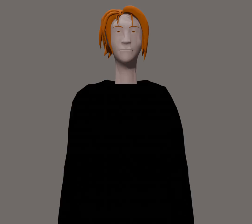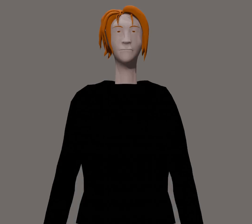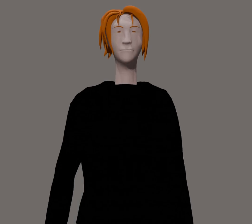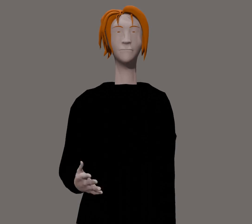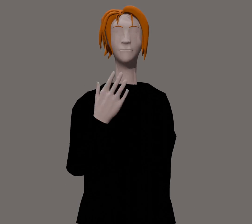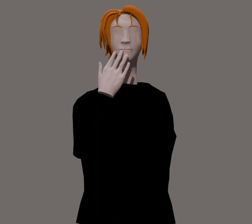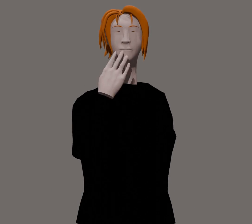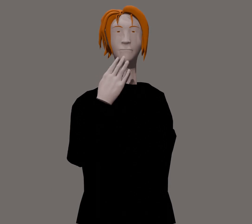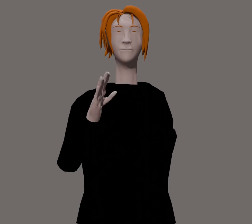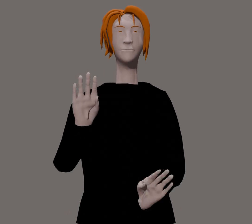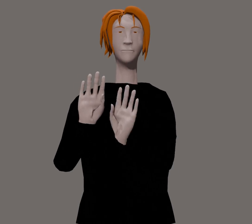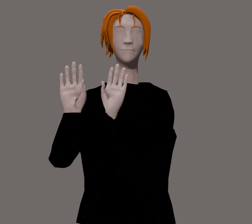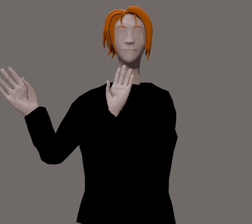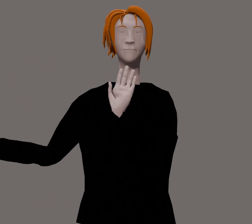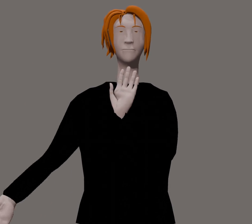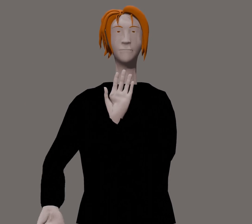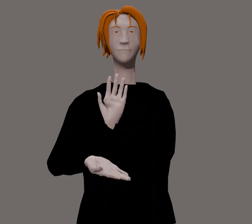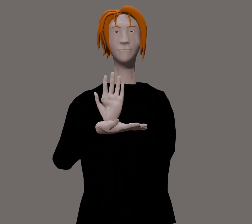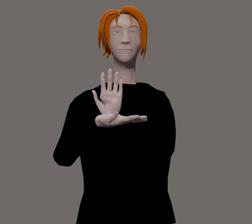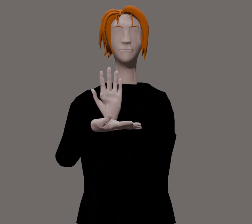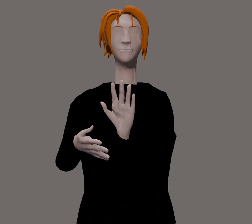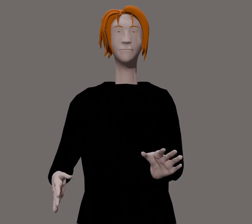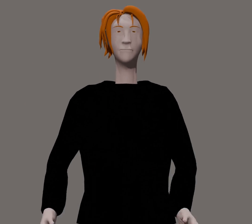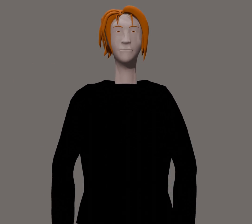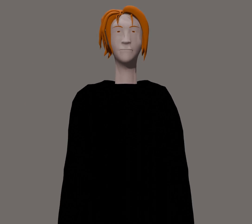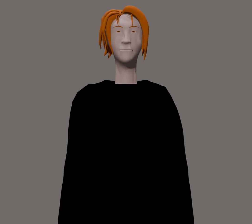Color Wheel